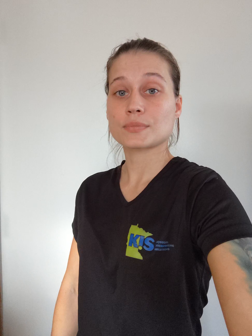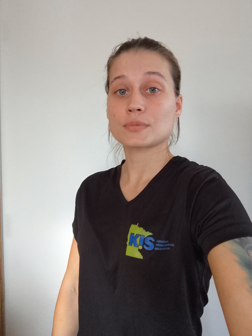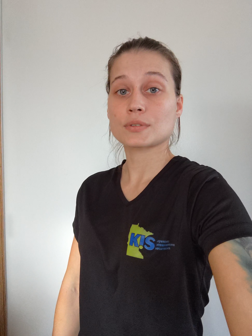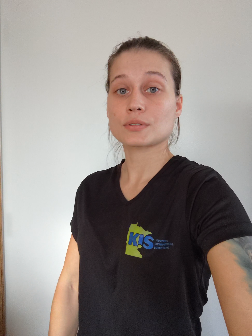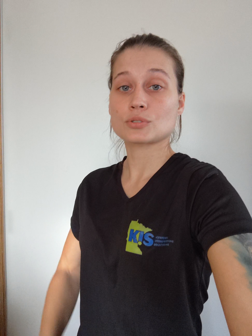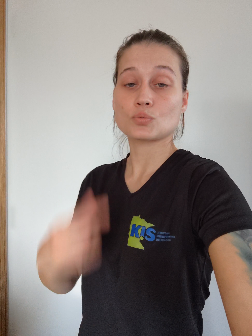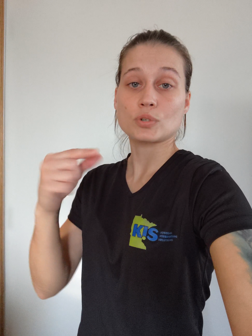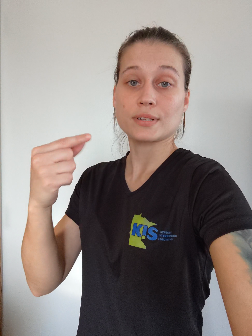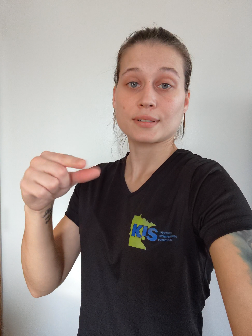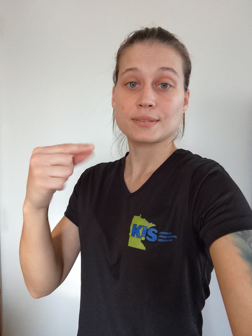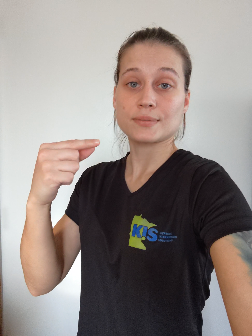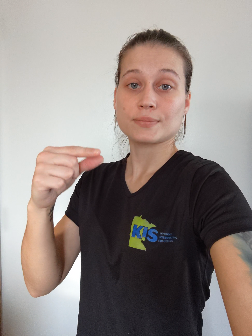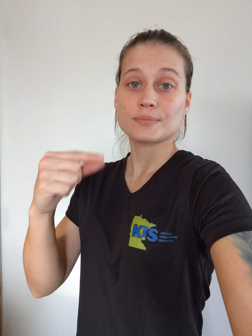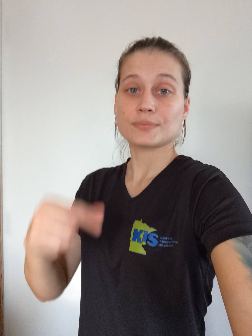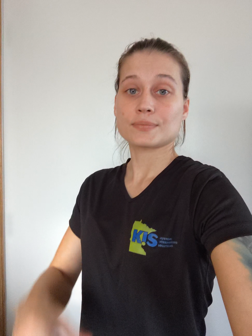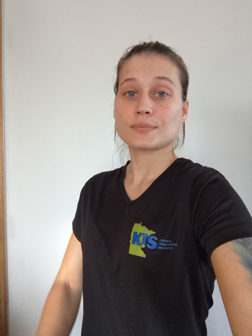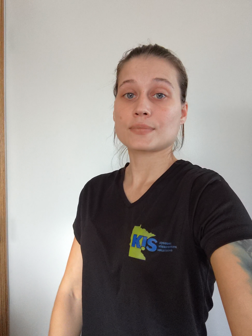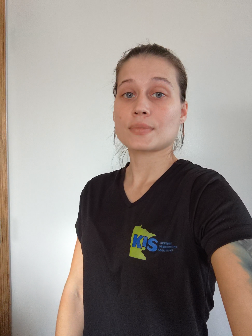green